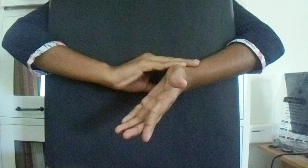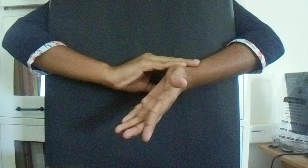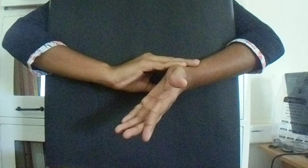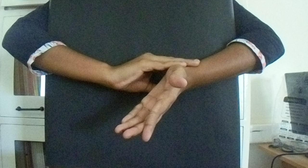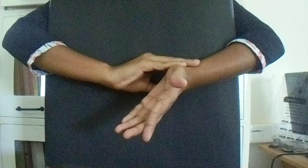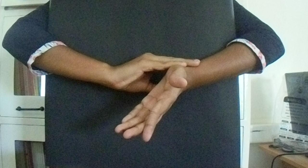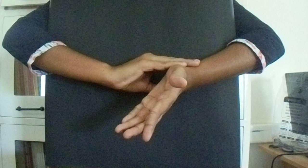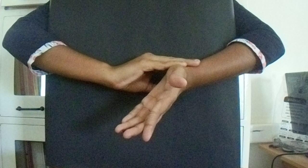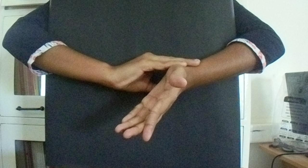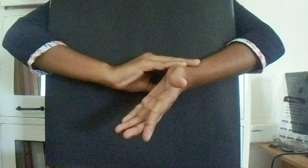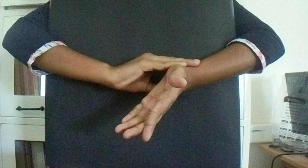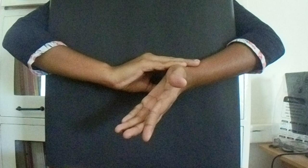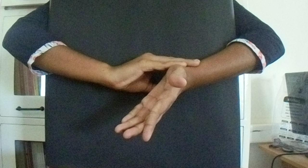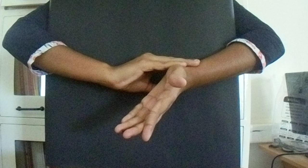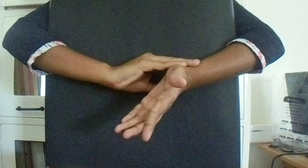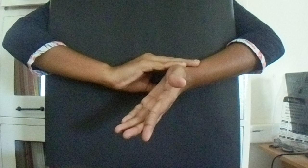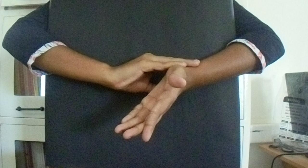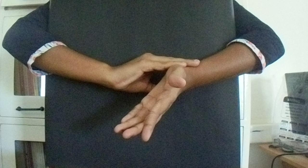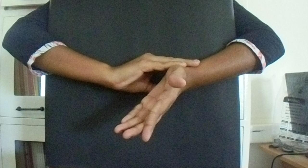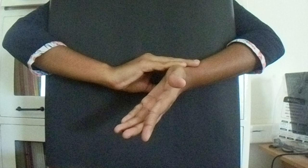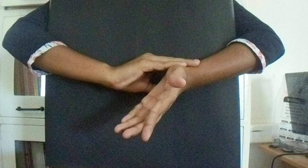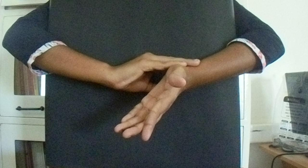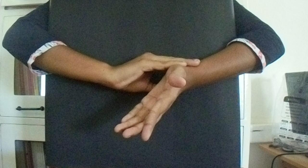doctor